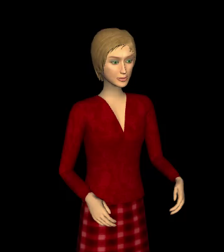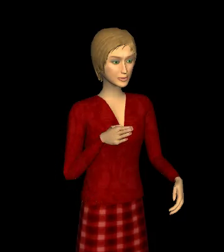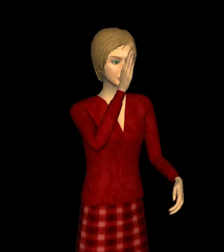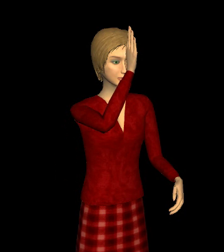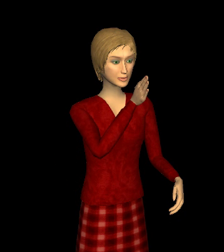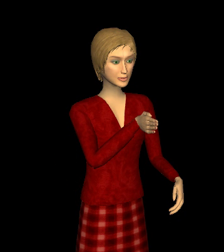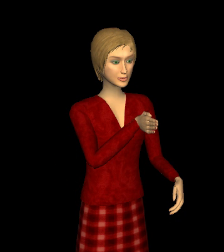مباشرة